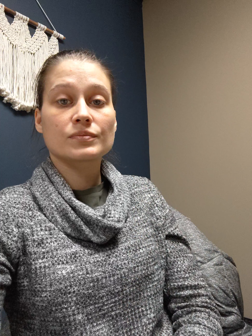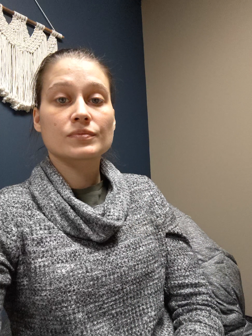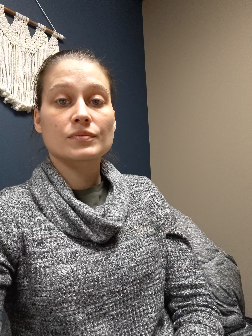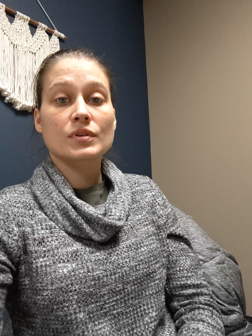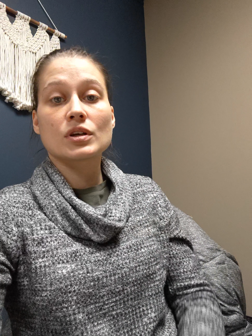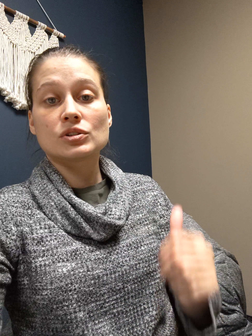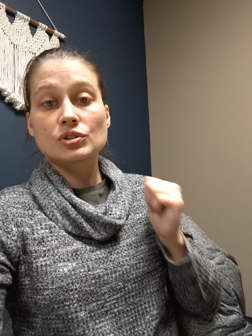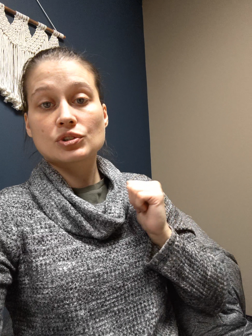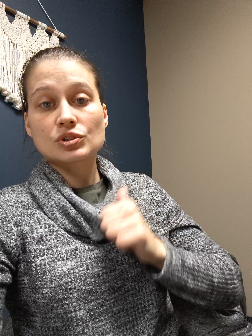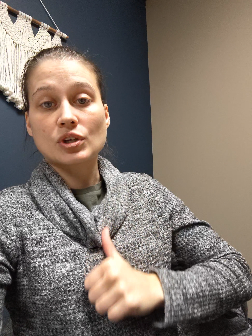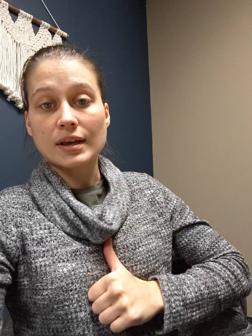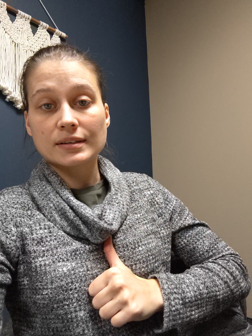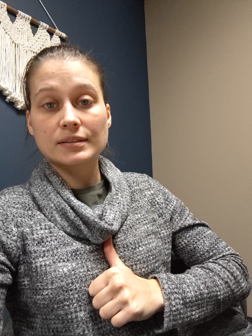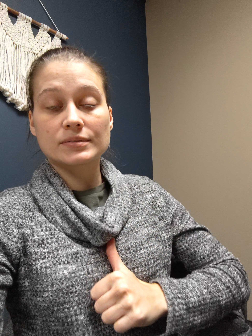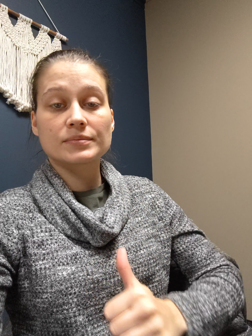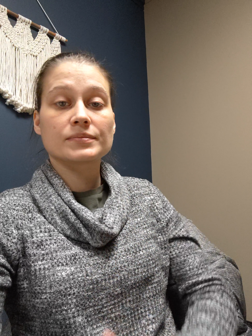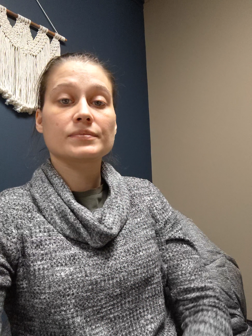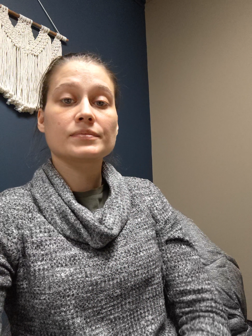jacket